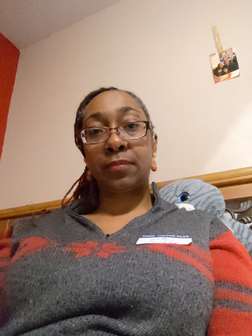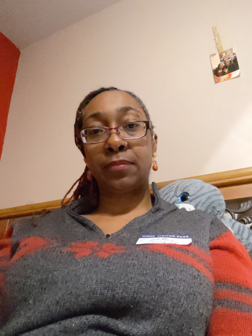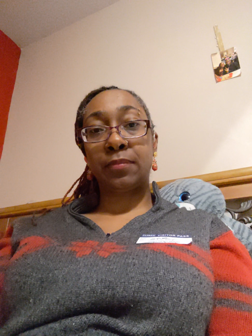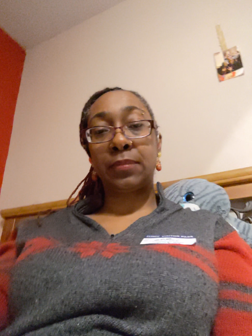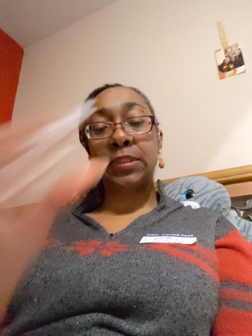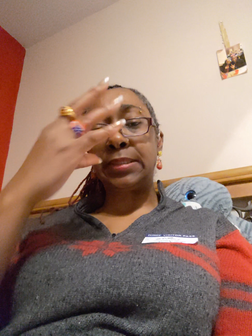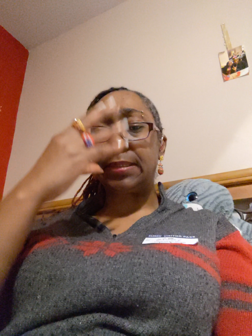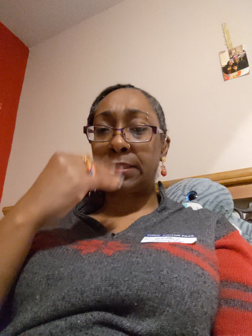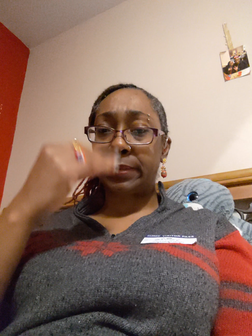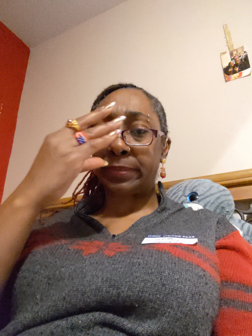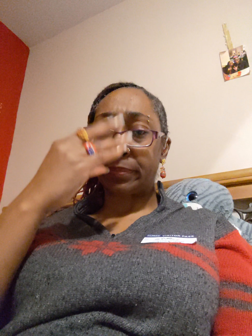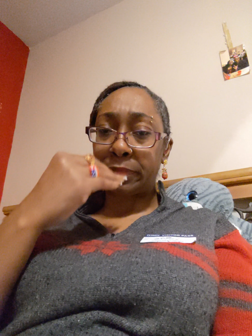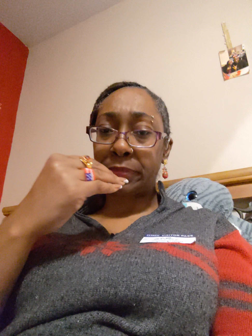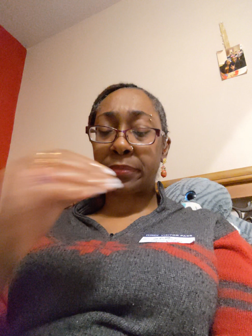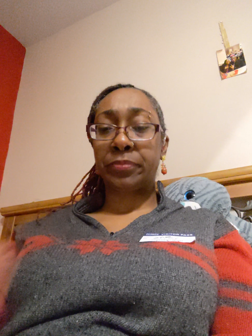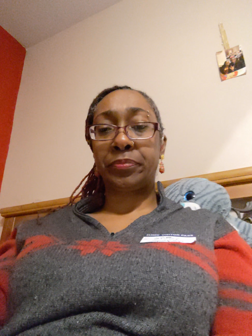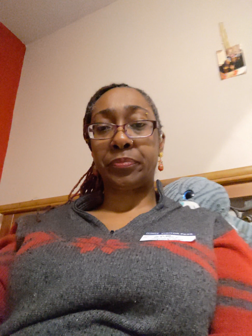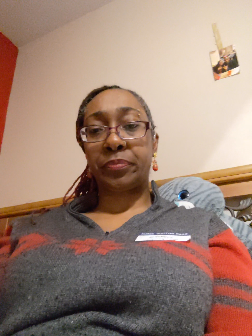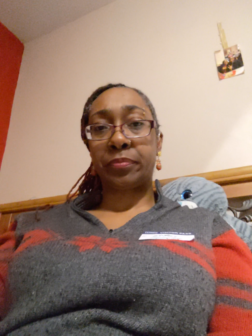sleepy